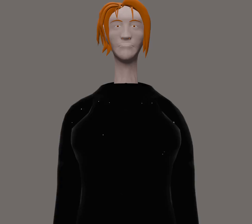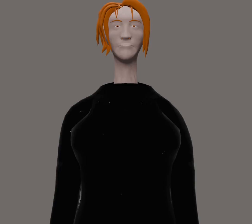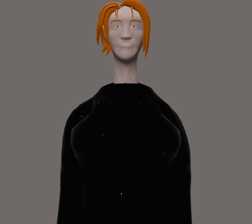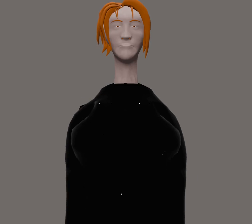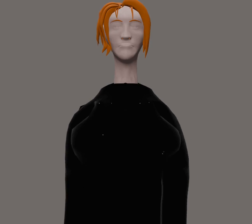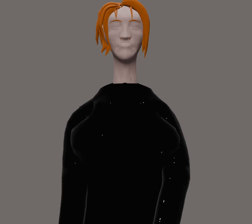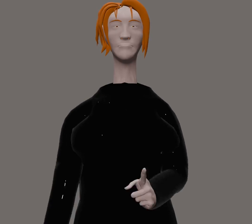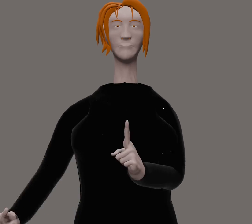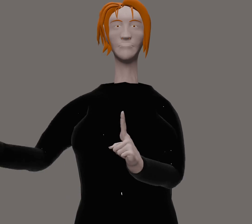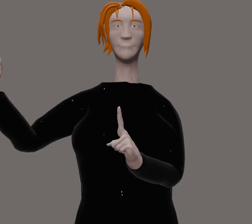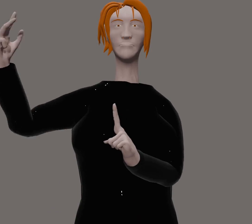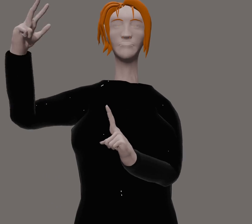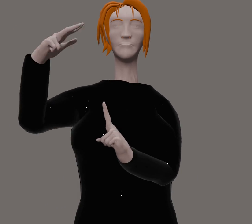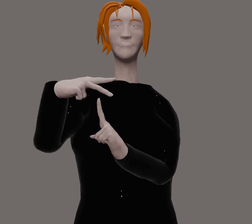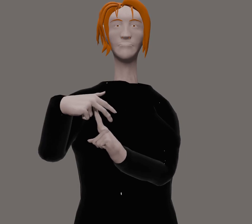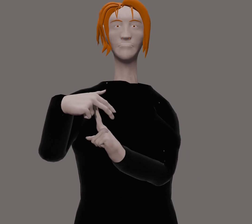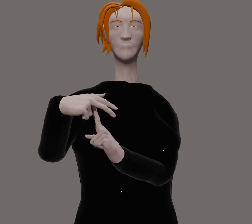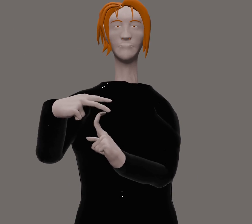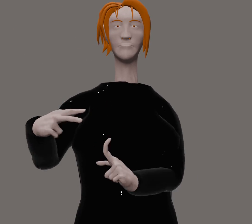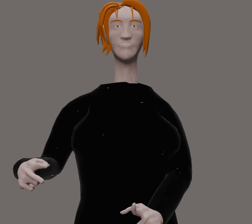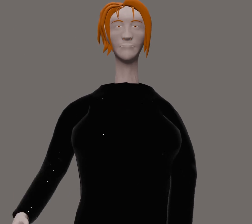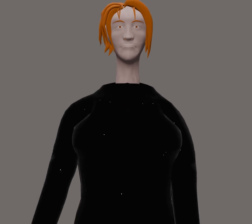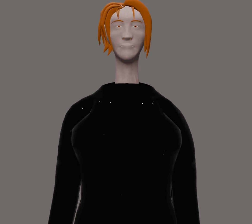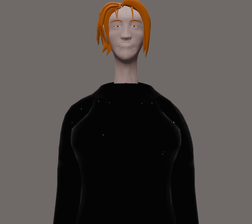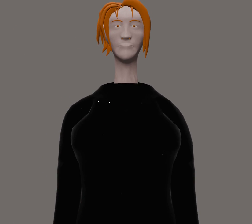Best